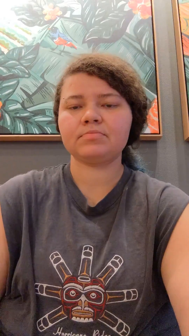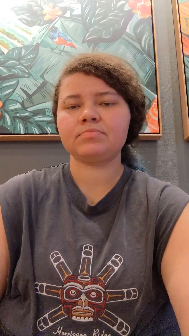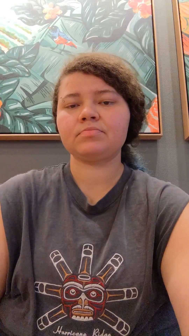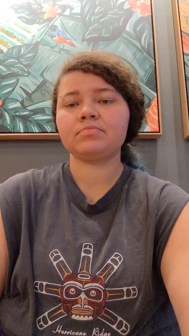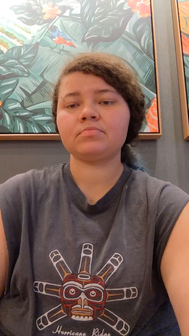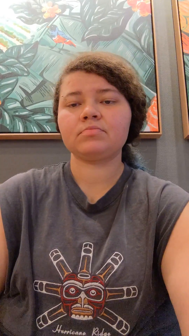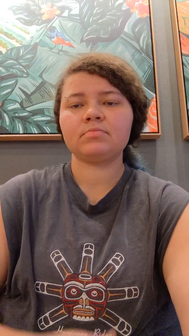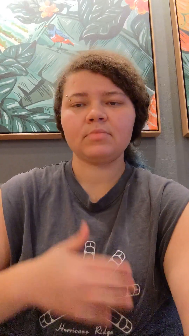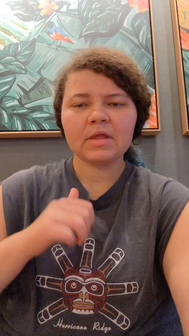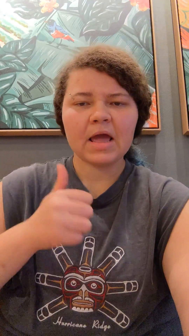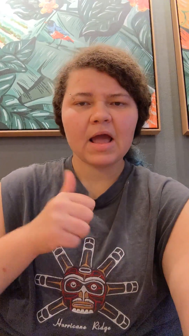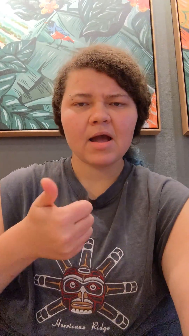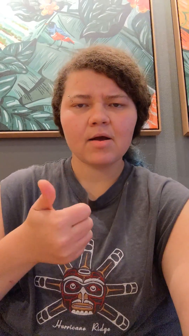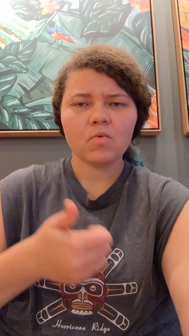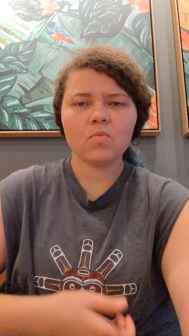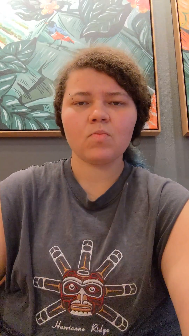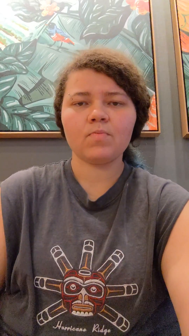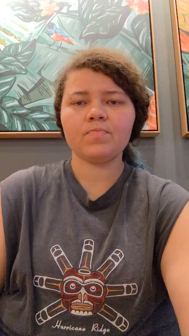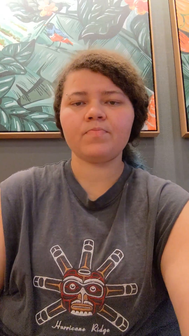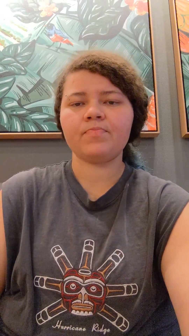how